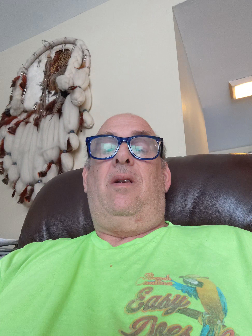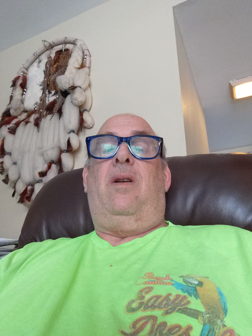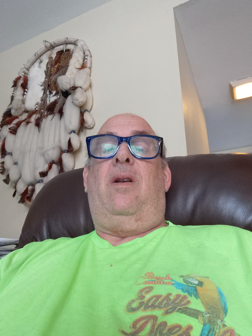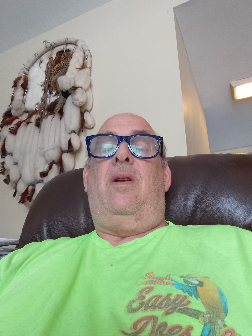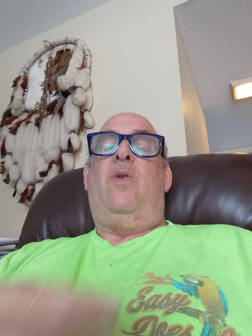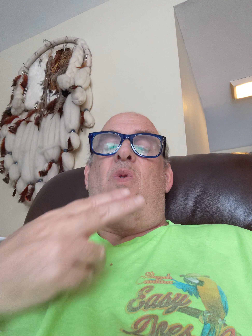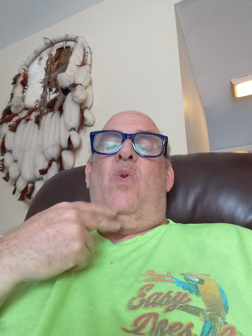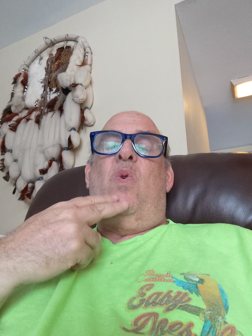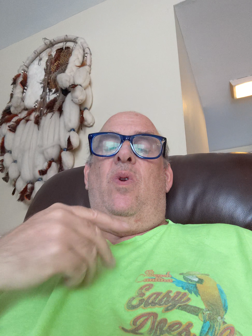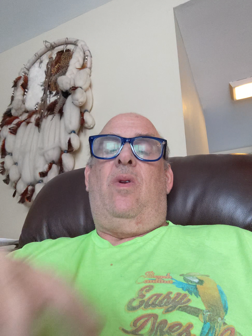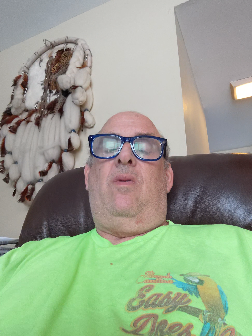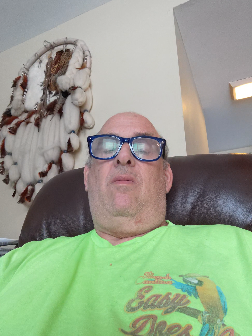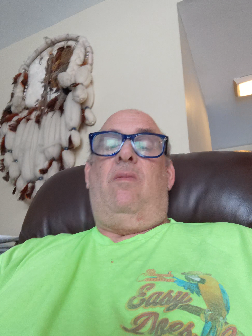cute